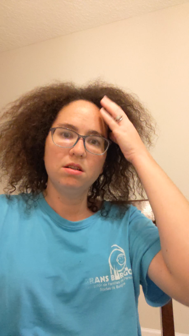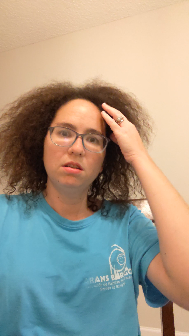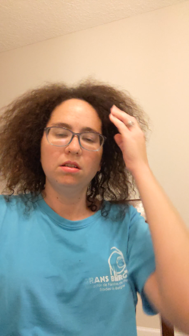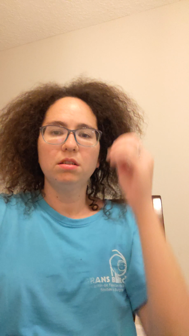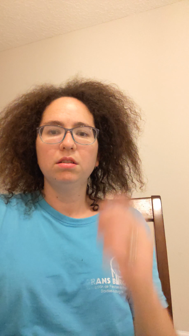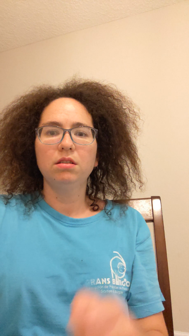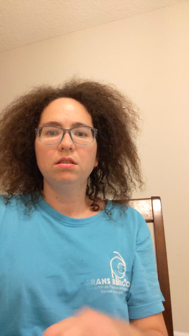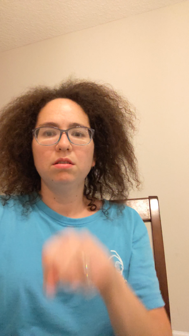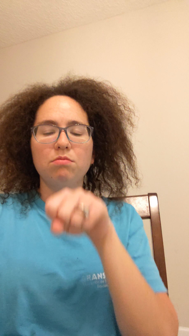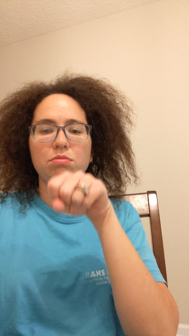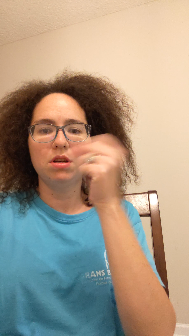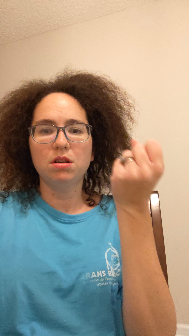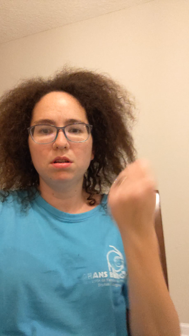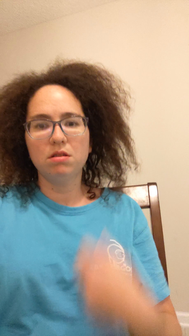break